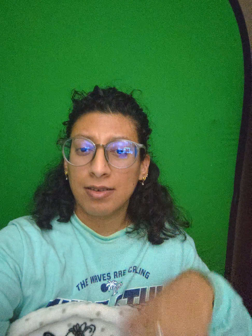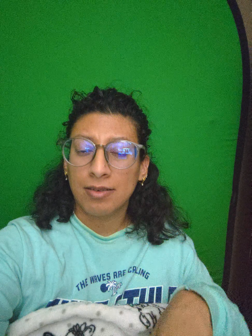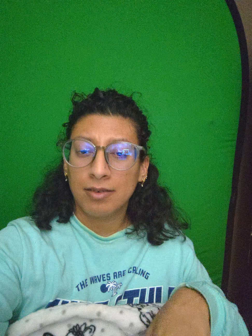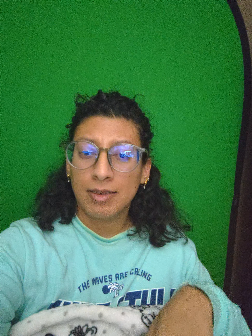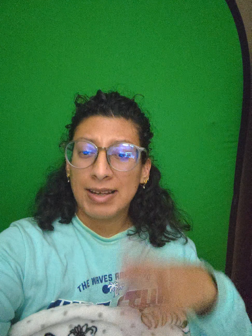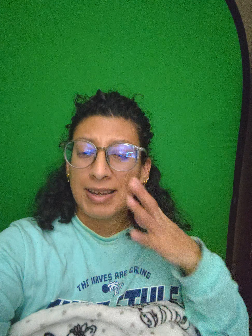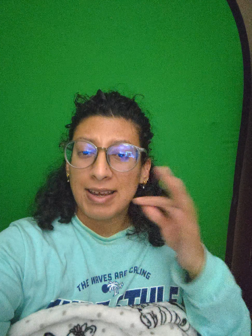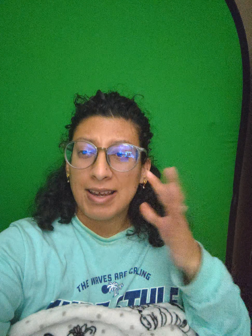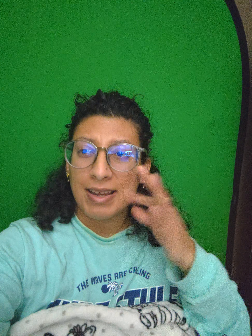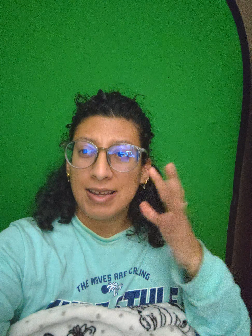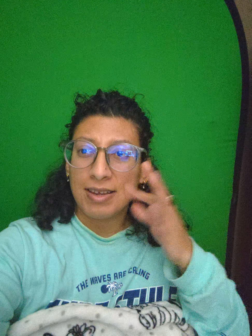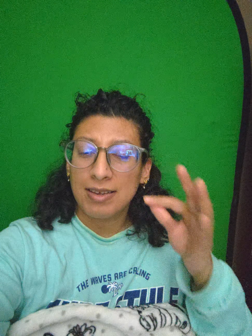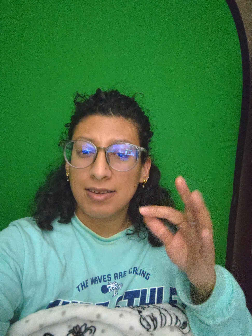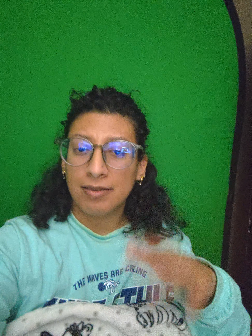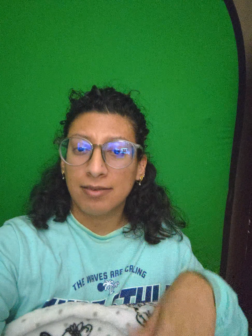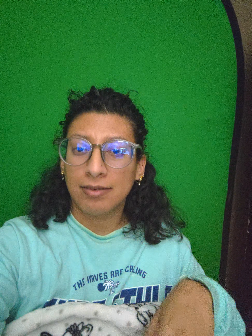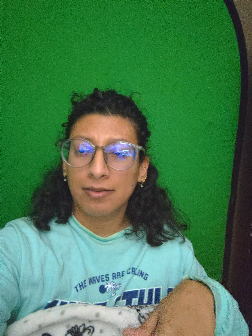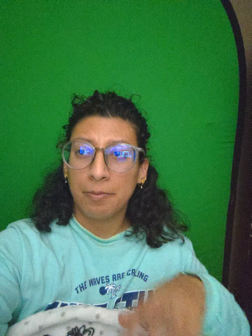cat